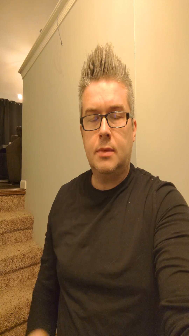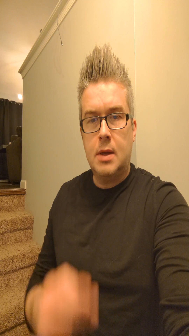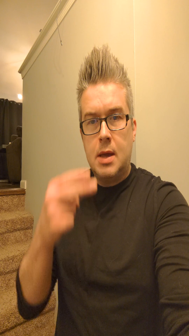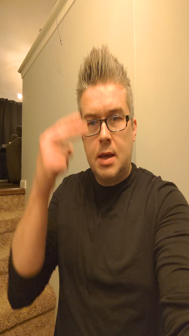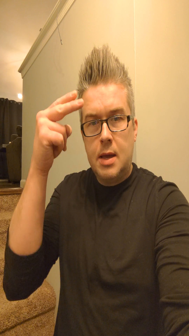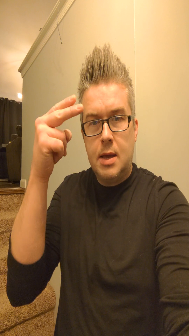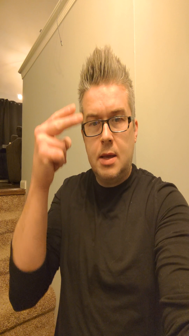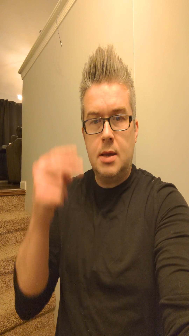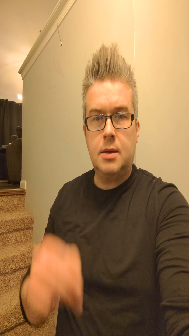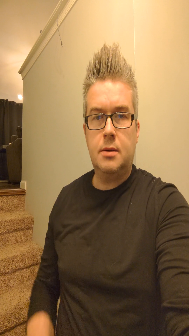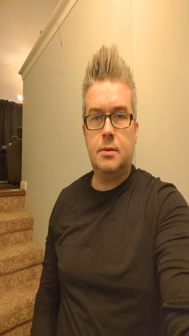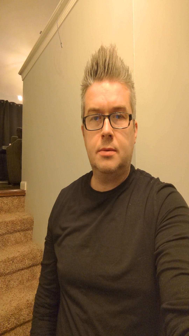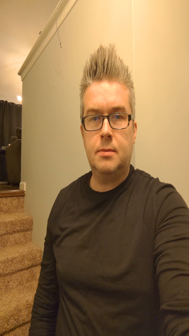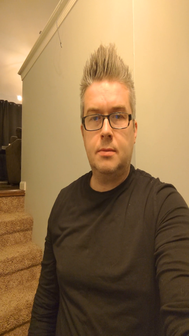high